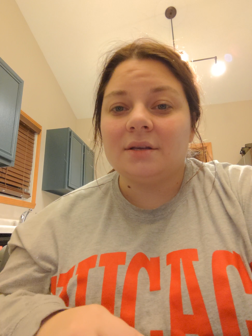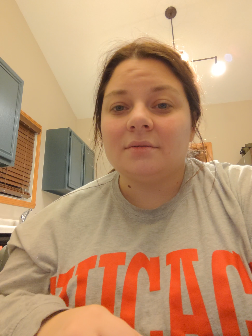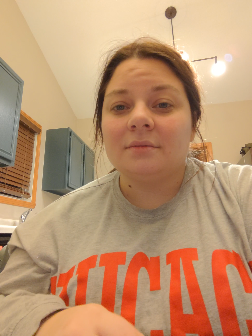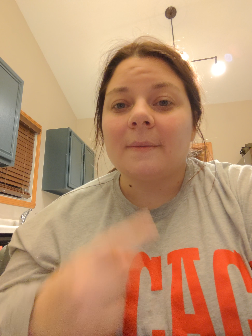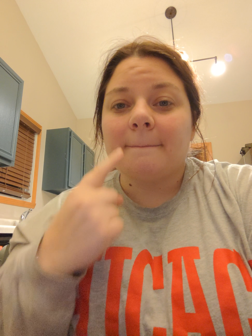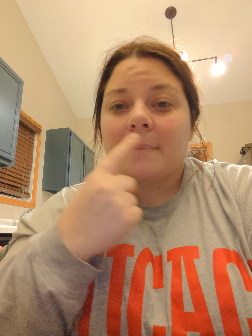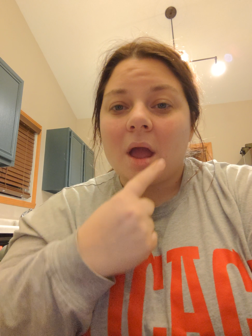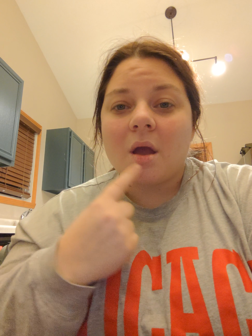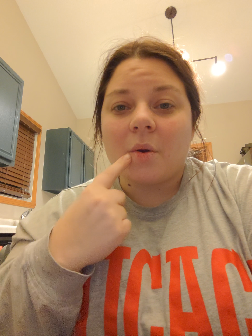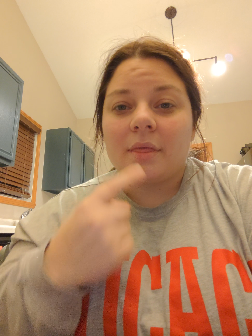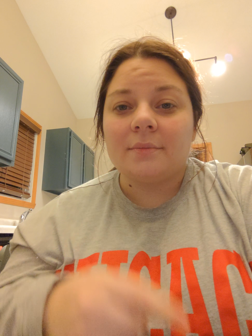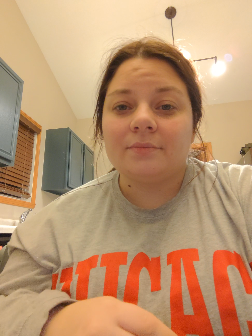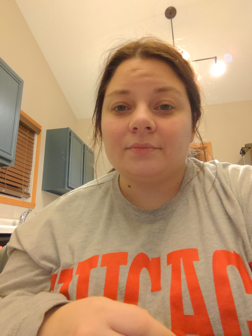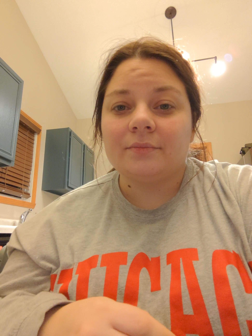mouth